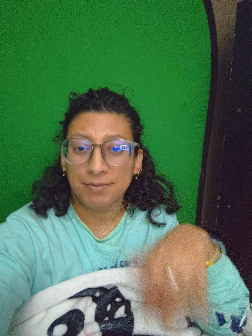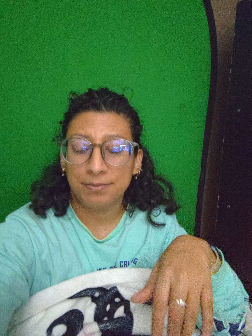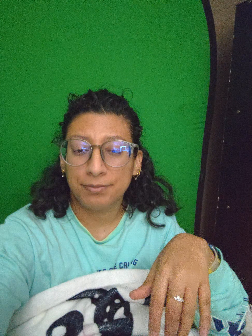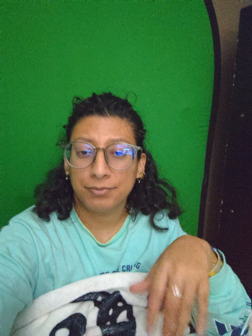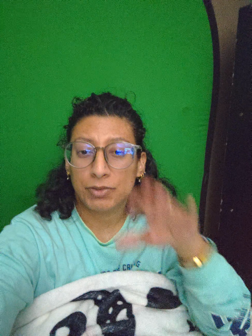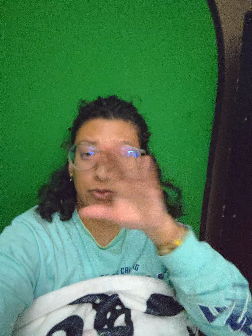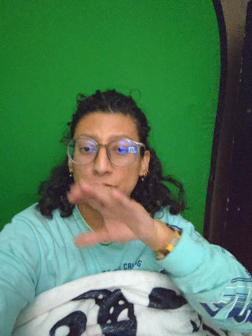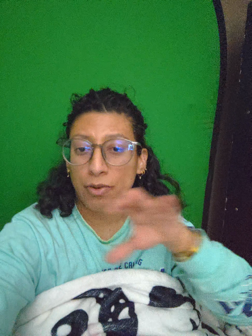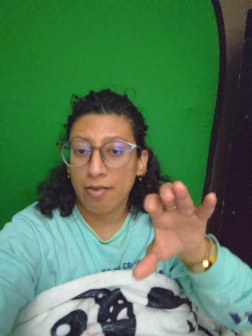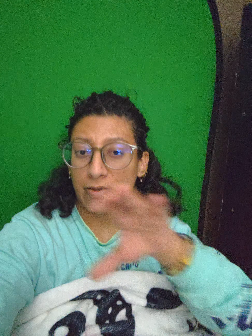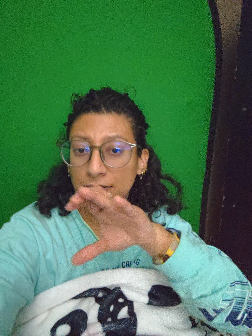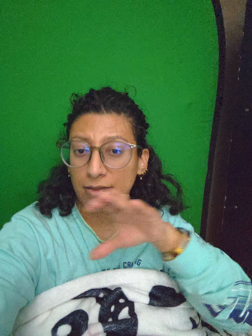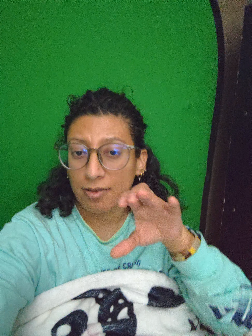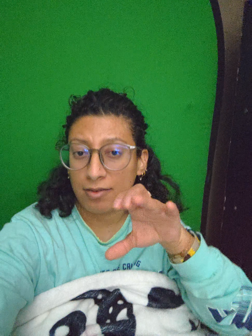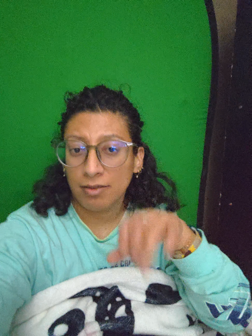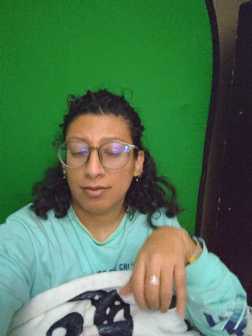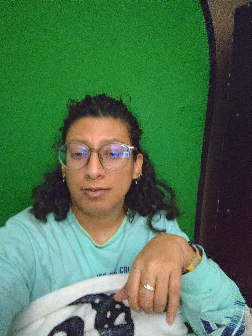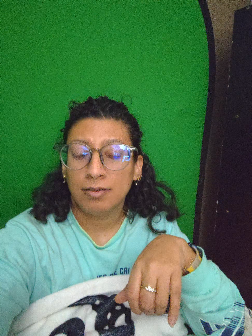chocolate